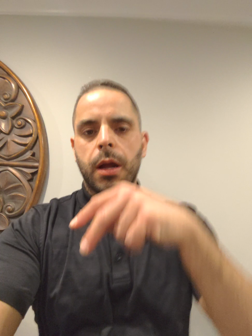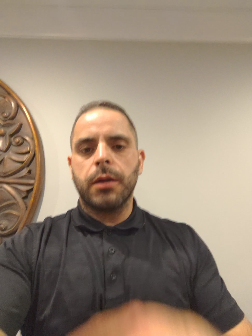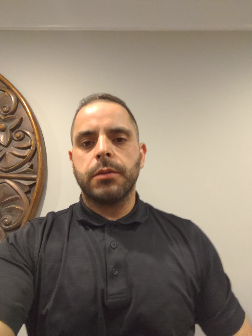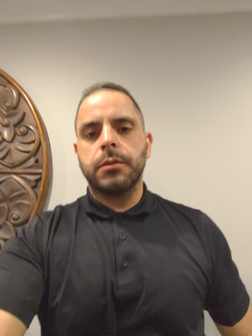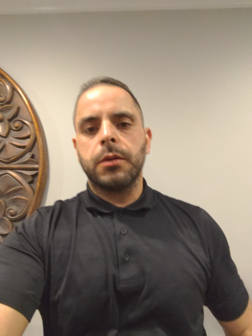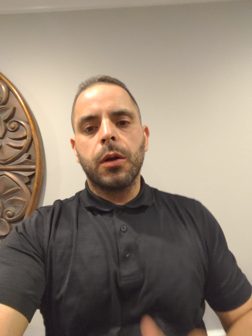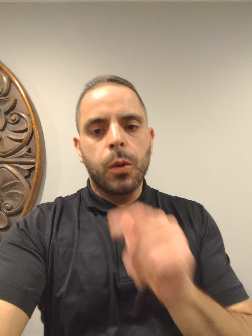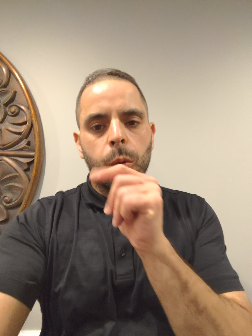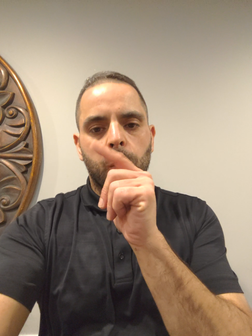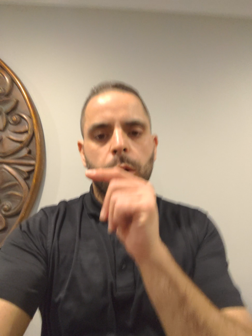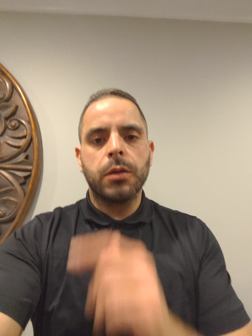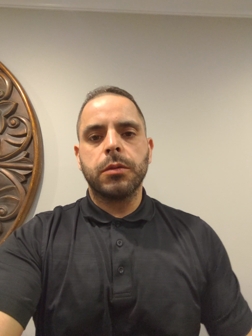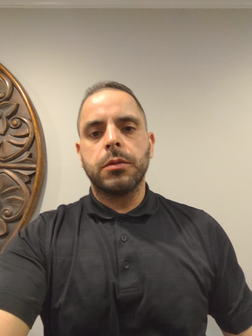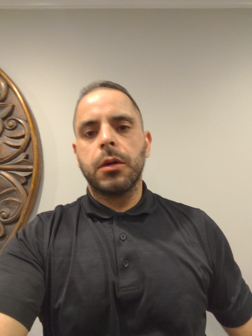who